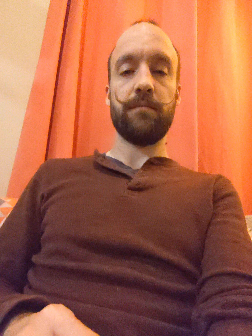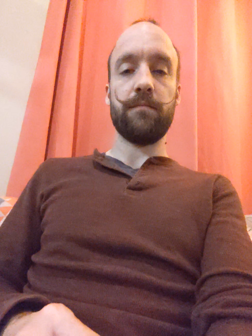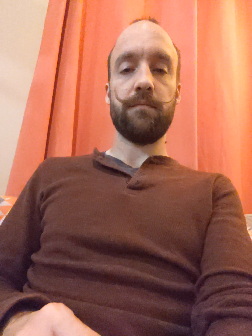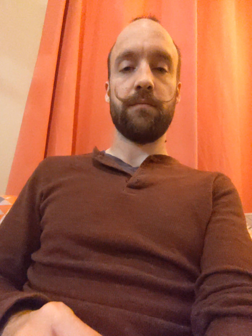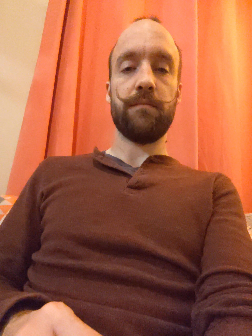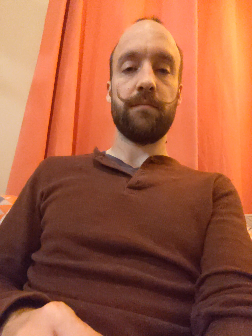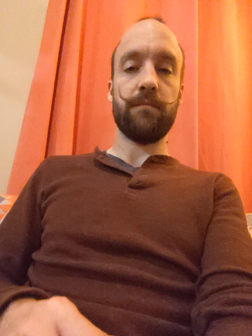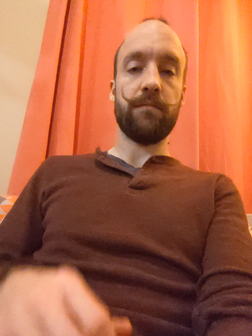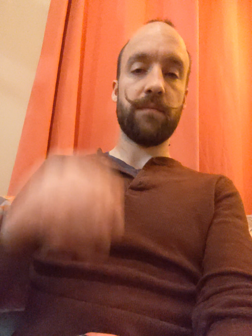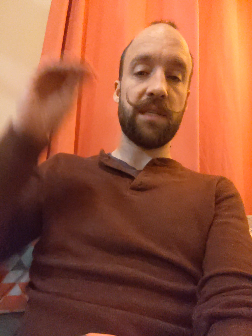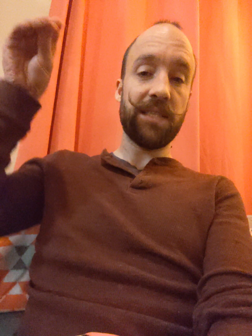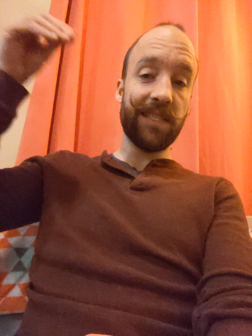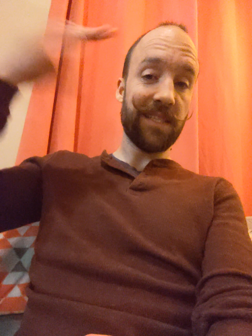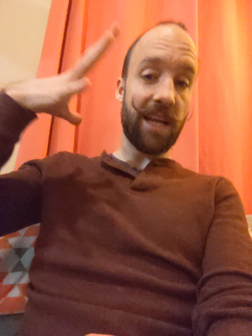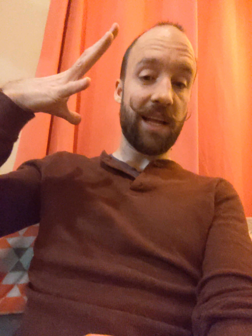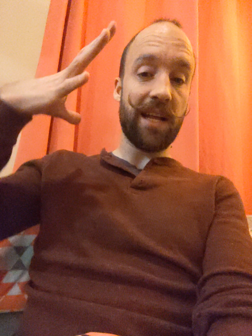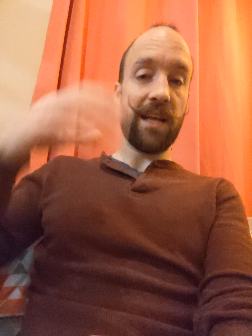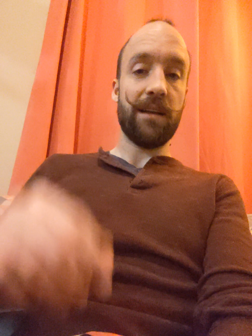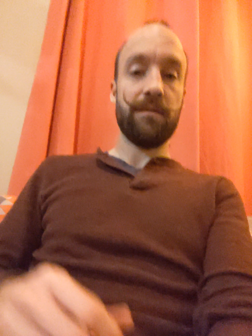sun